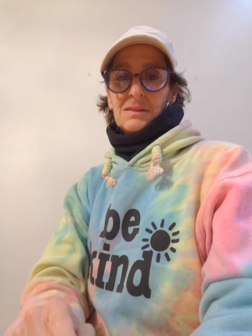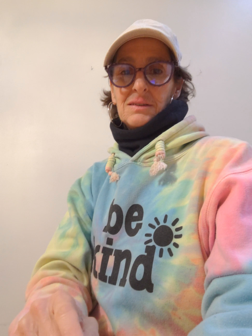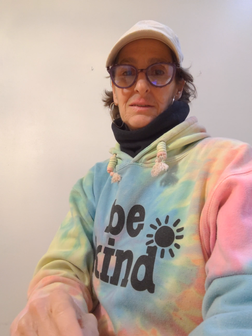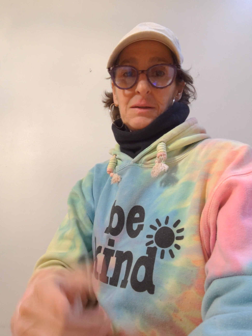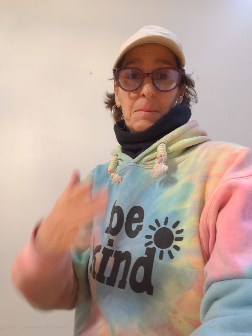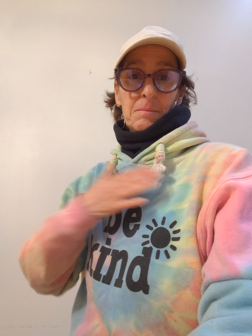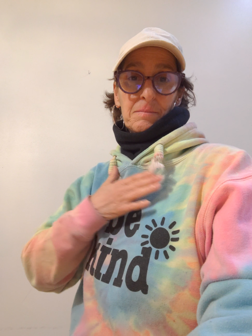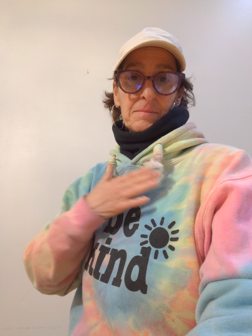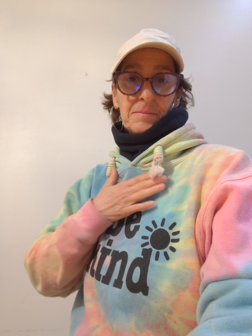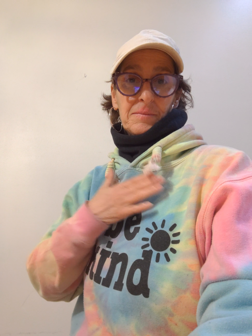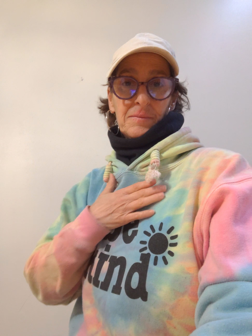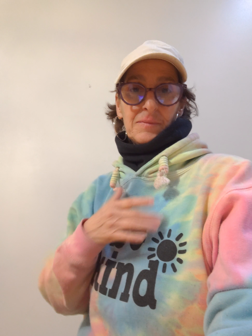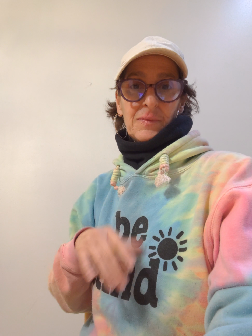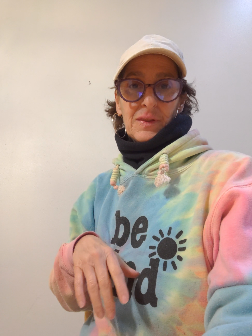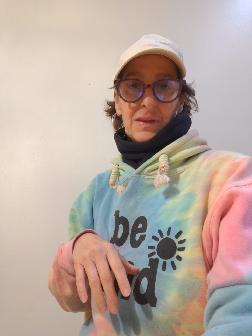my